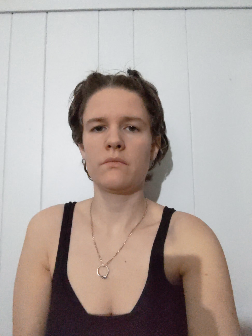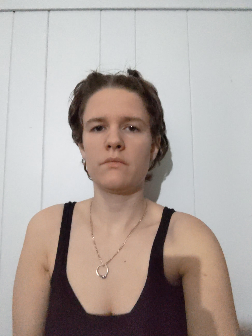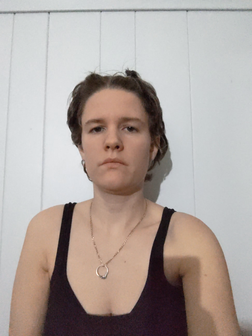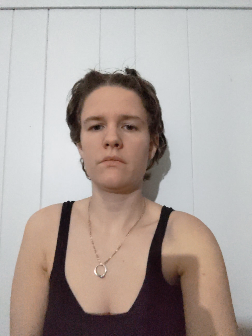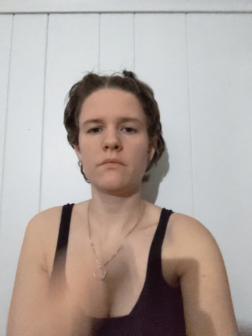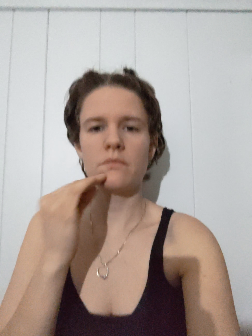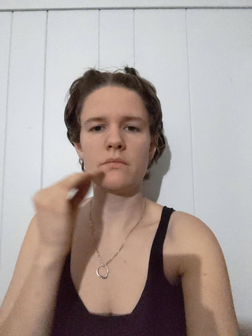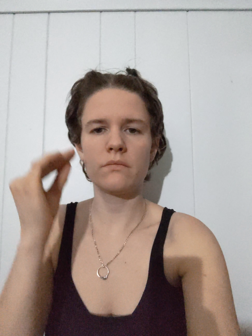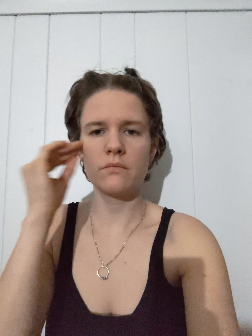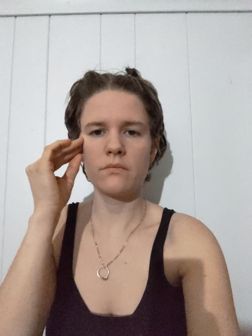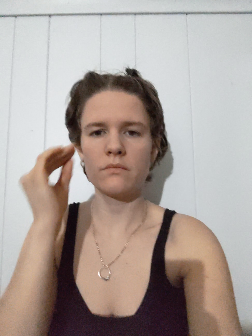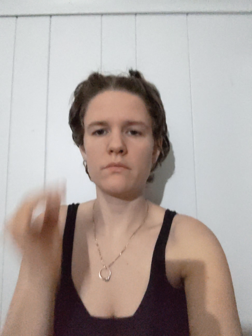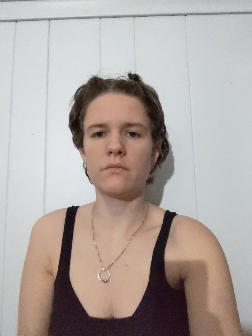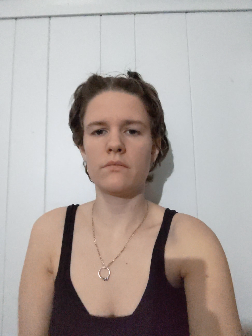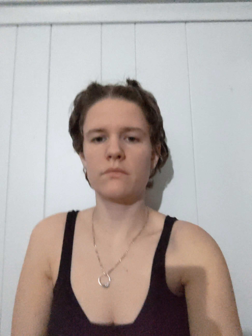home